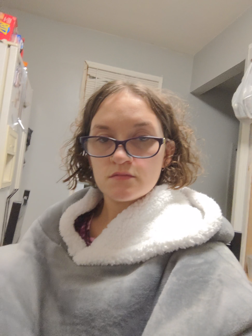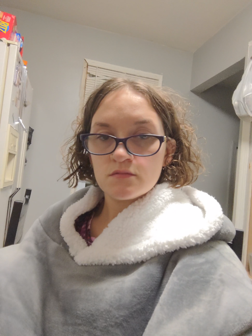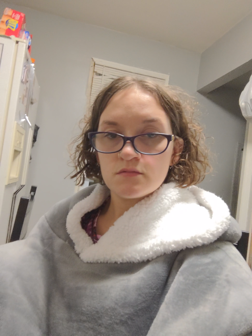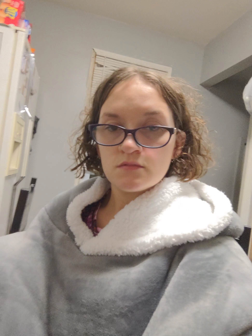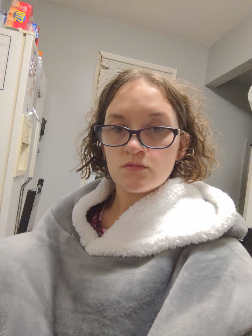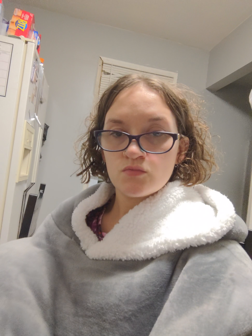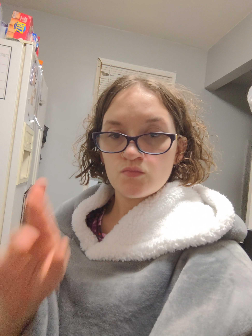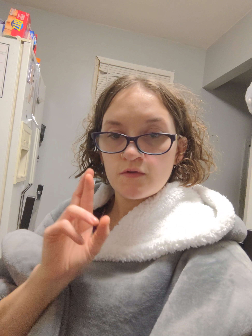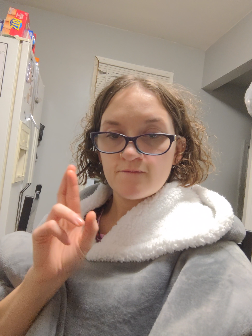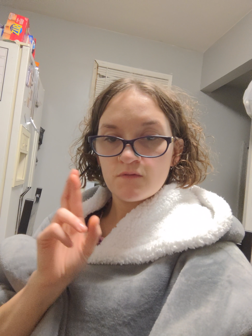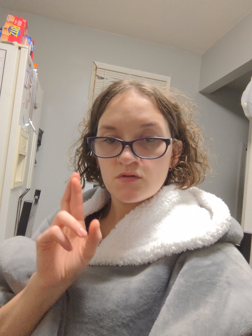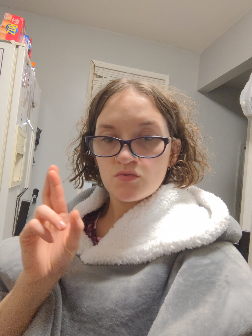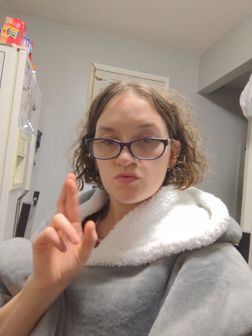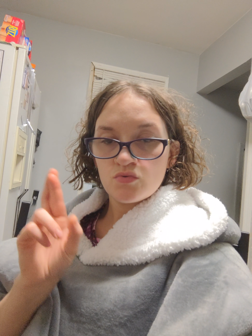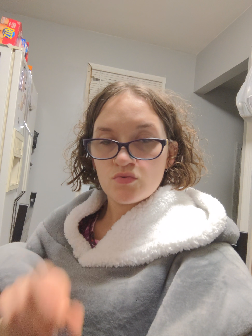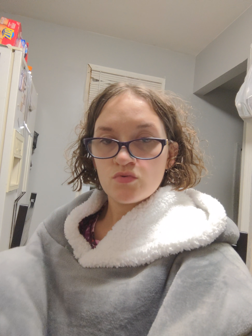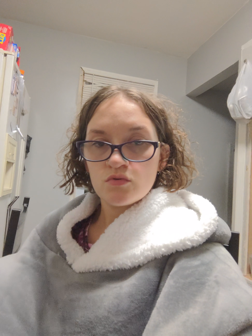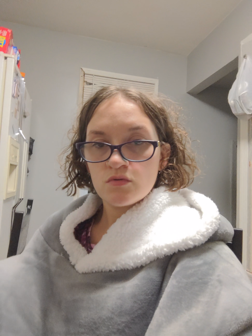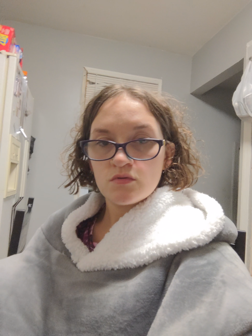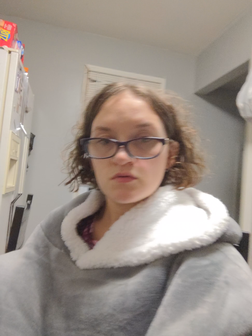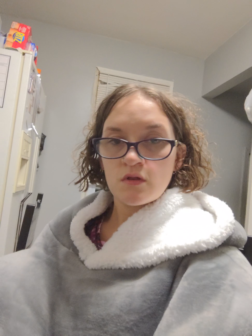refrigerator